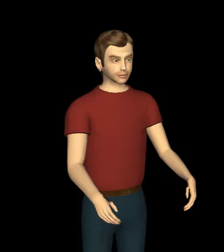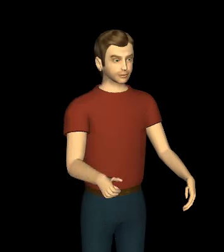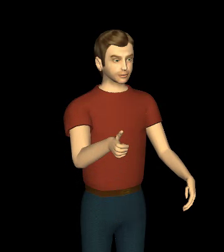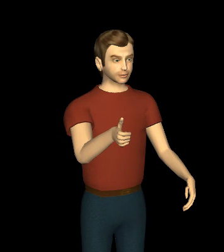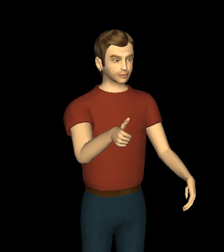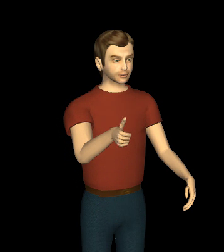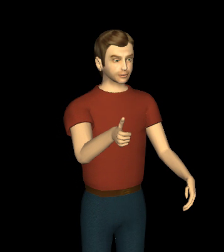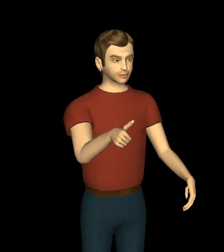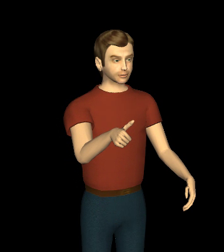أول